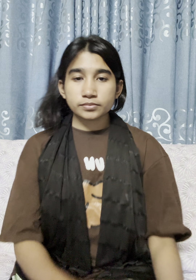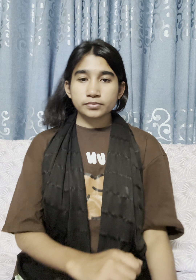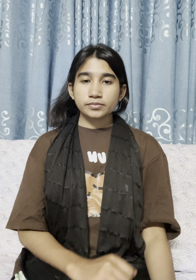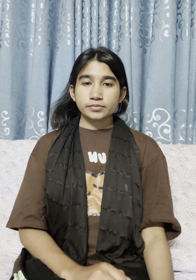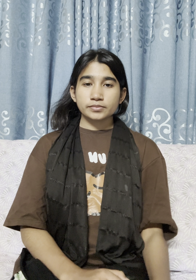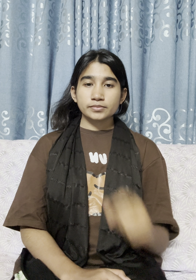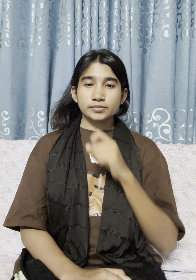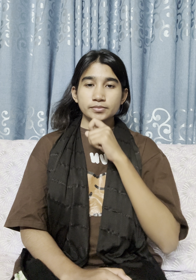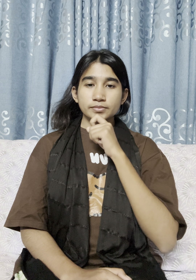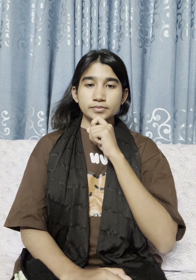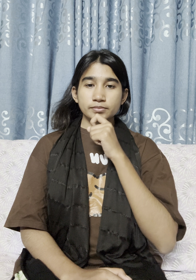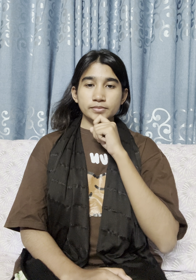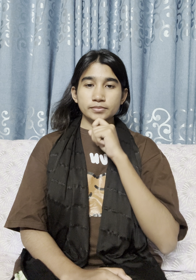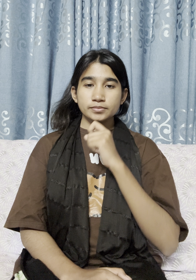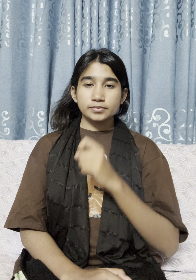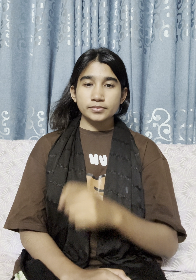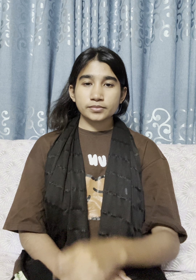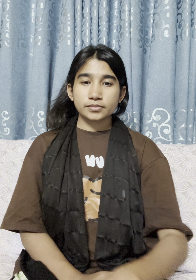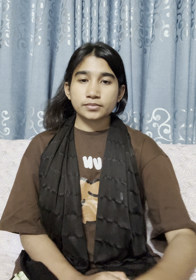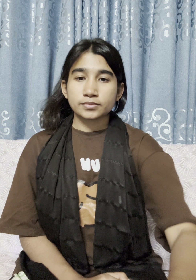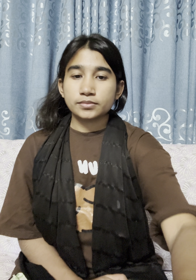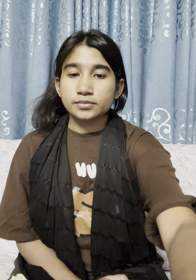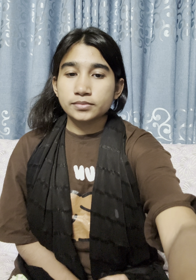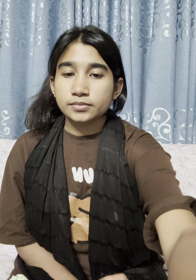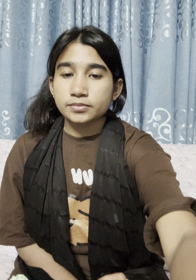চাচা